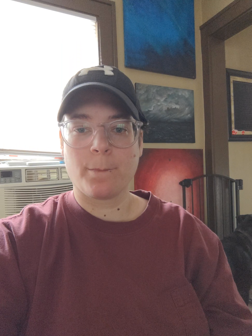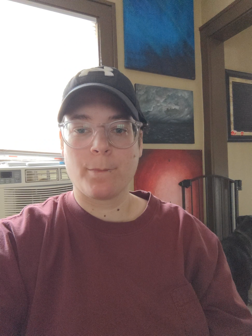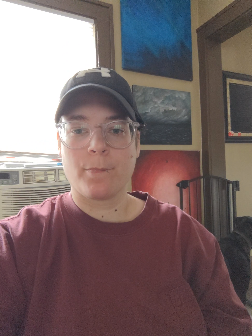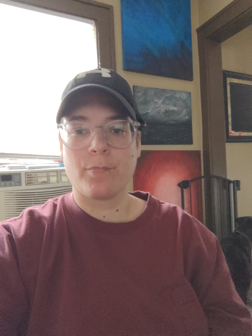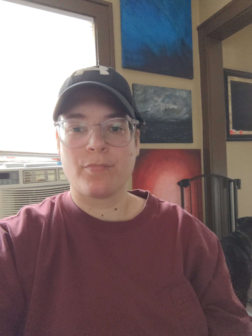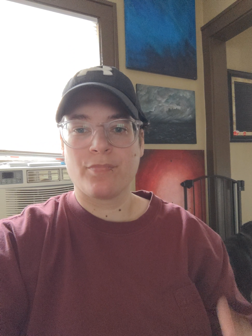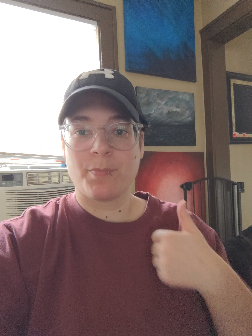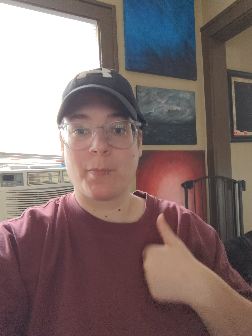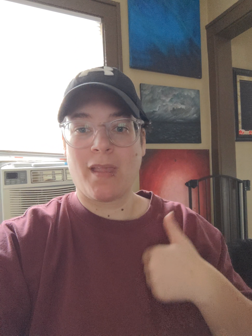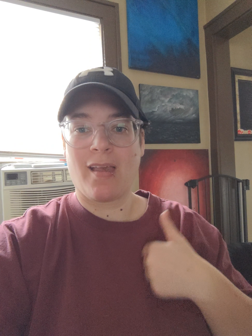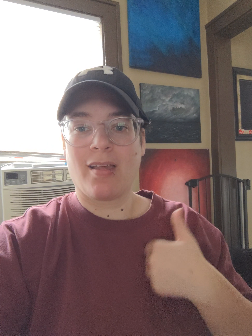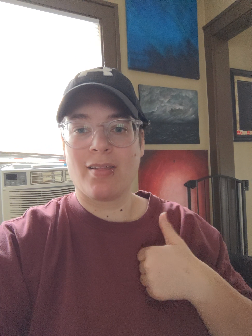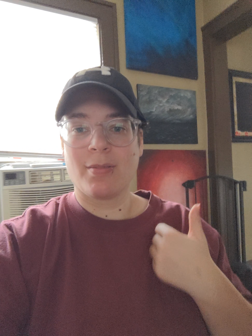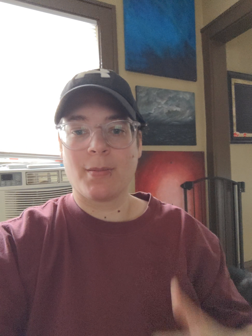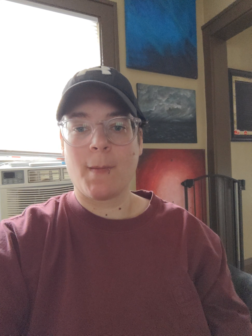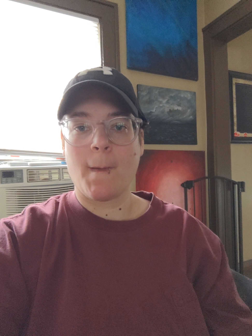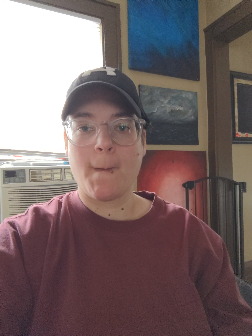bath